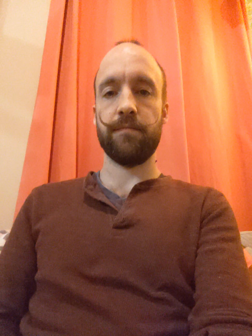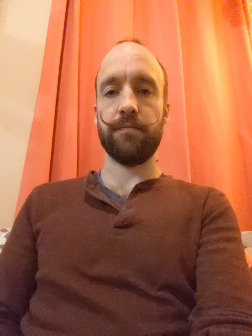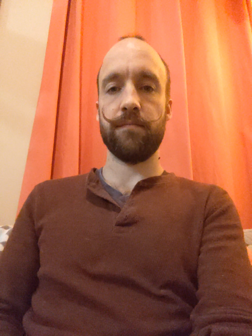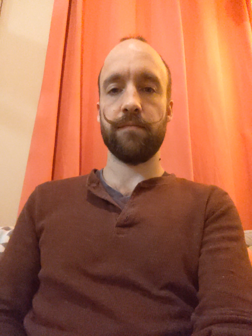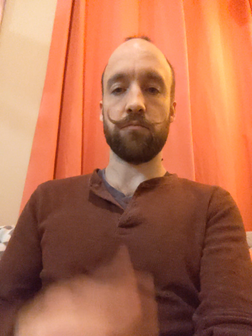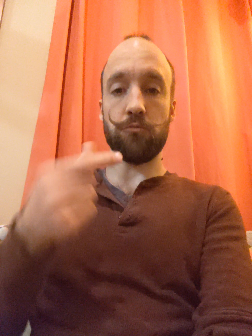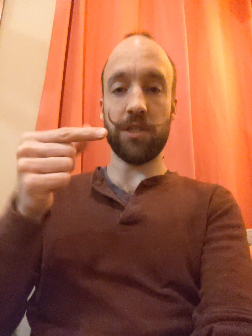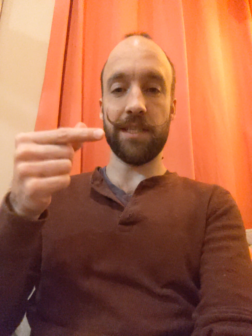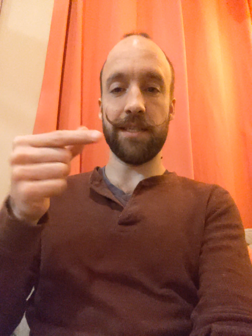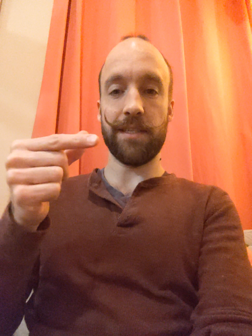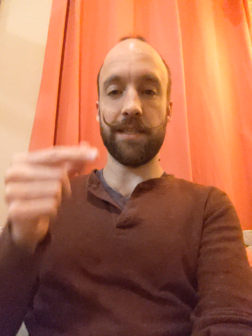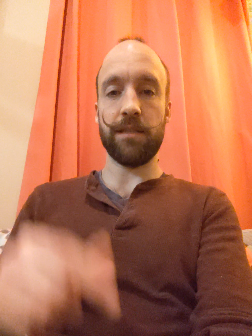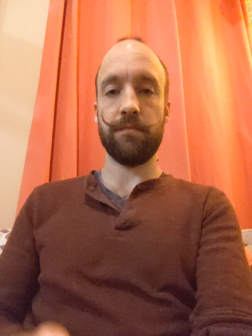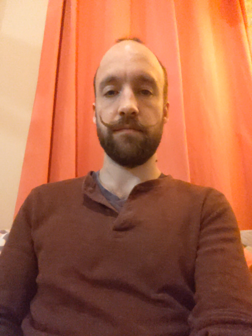green